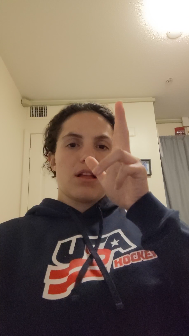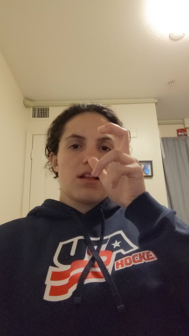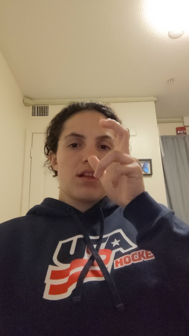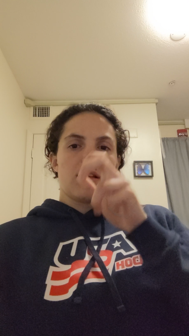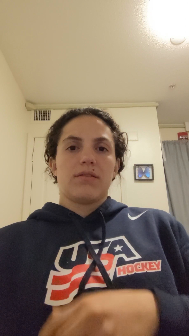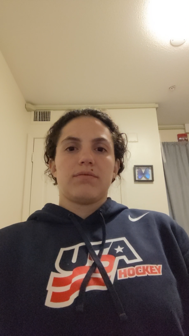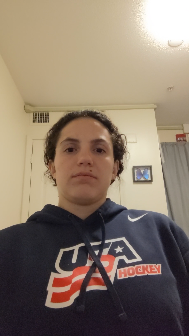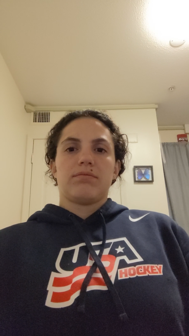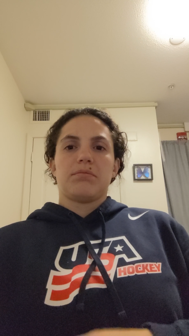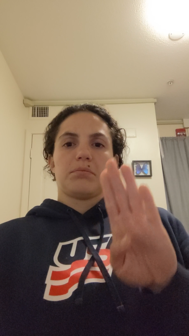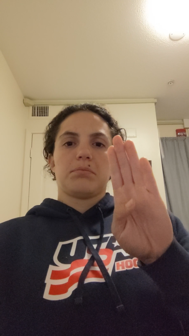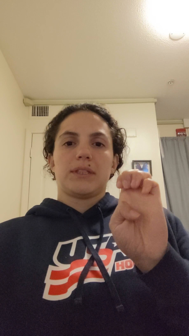be